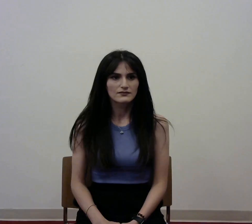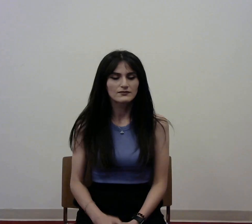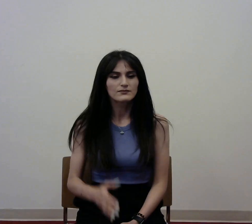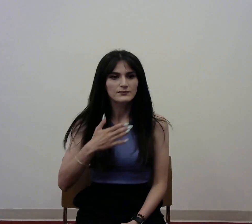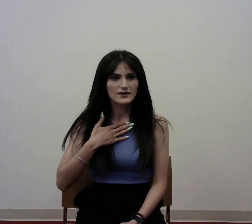mən